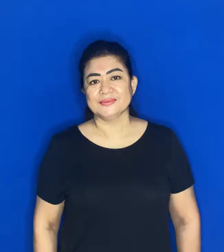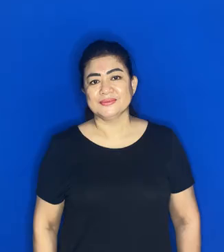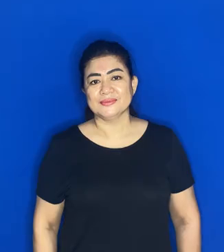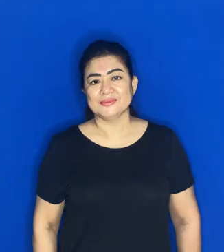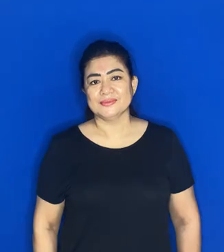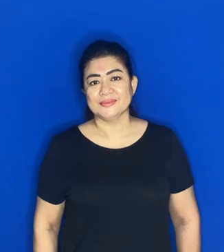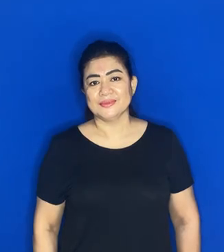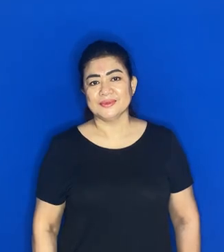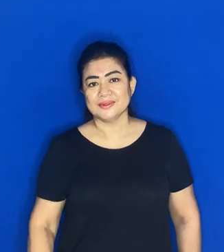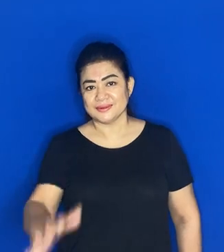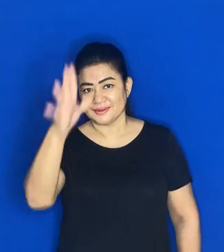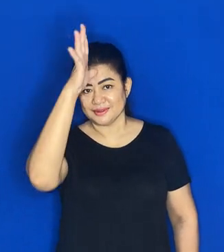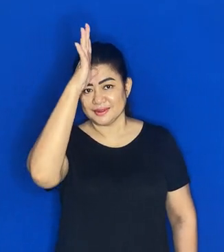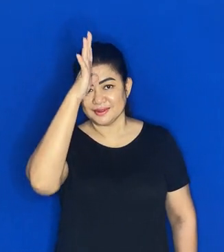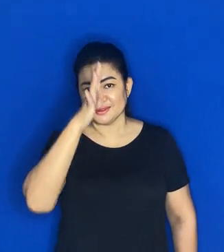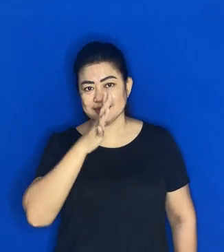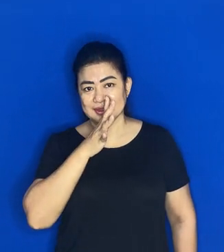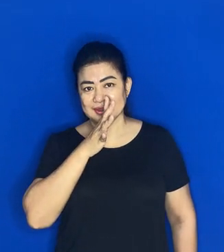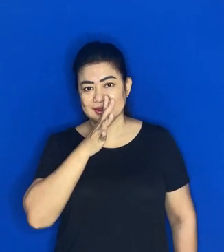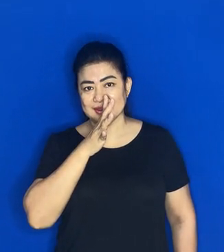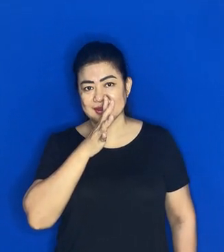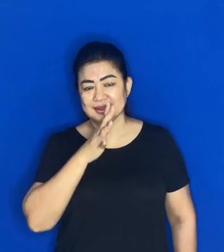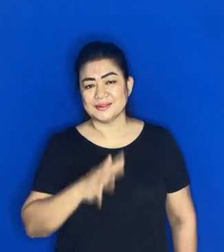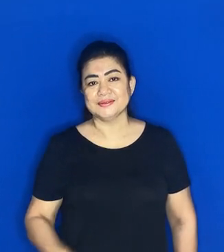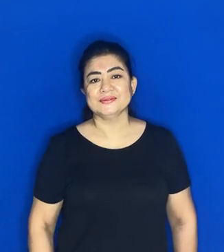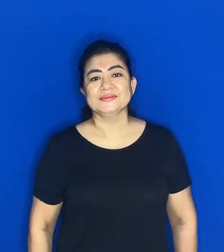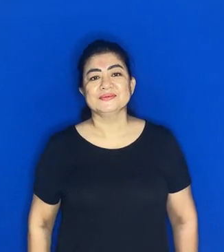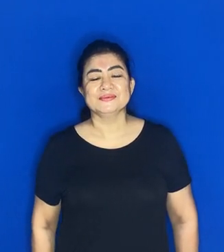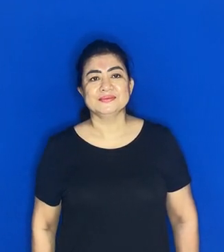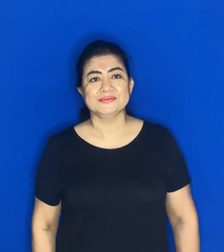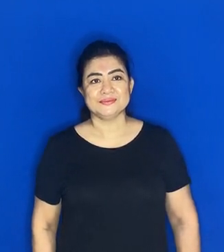parents